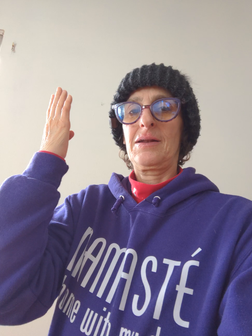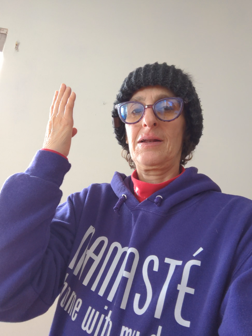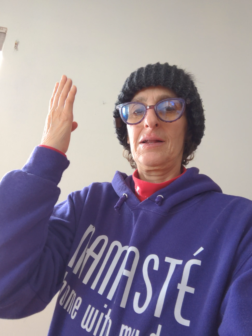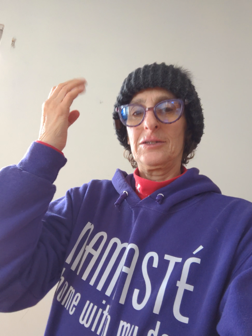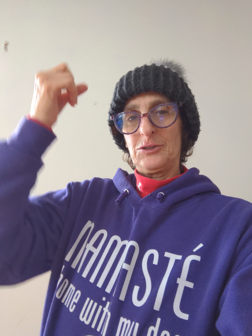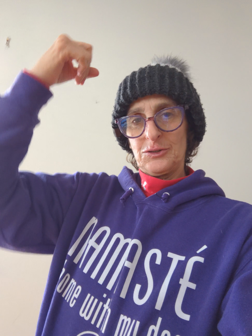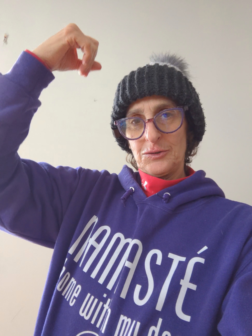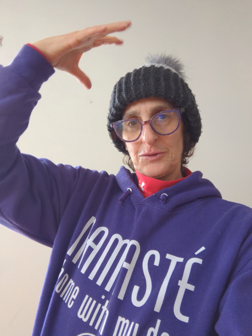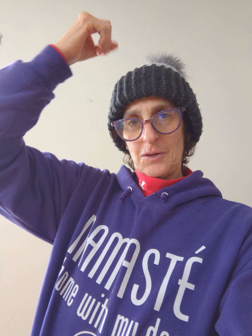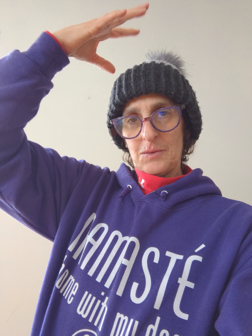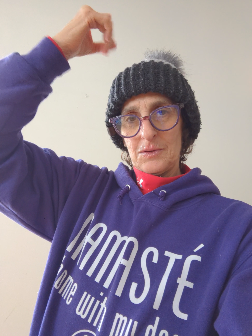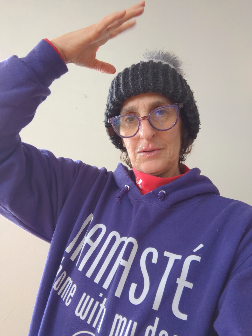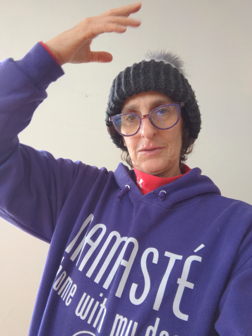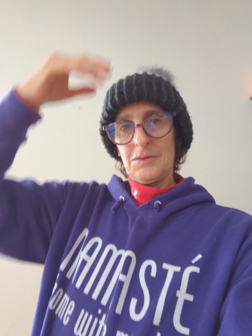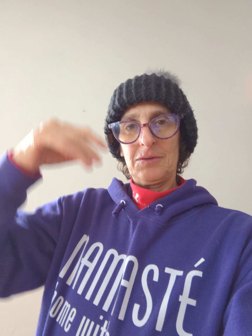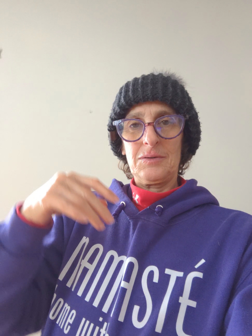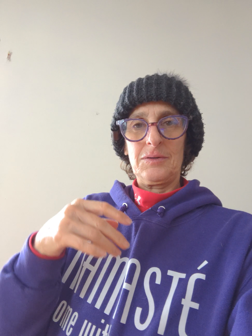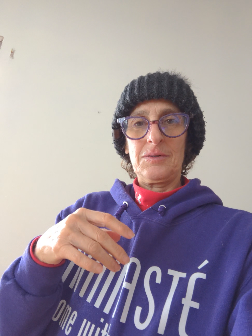shower